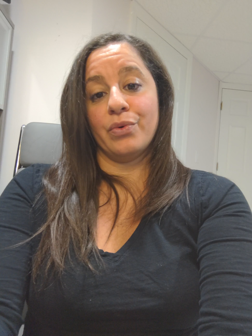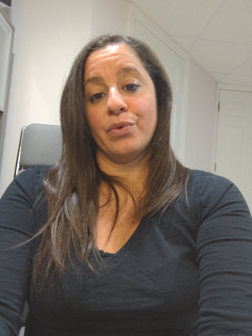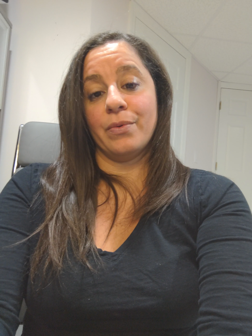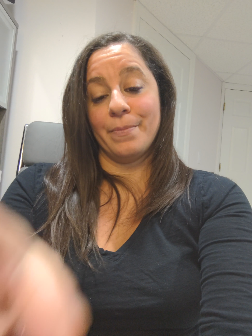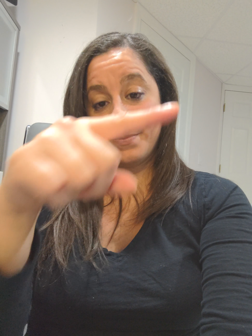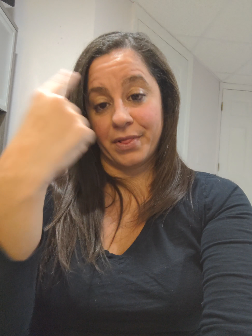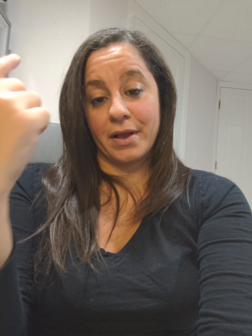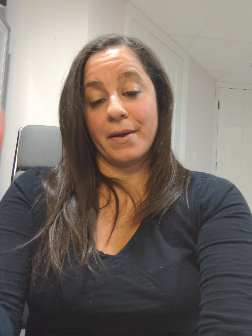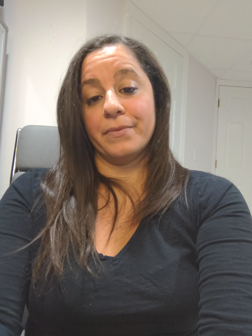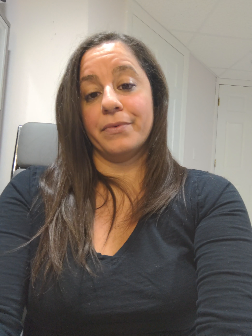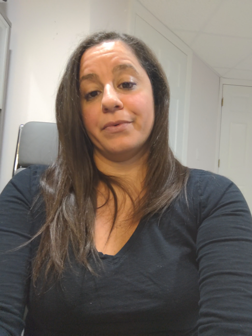black